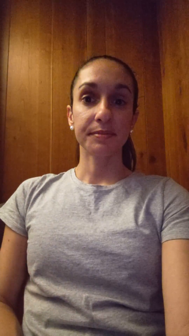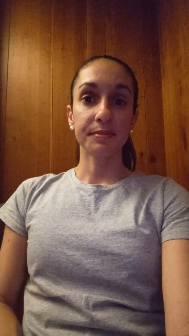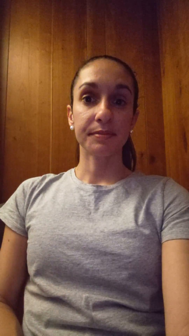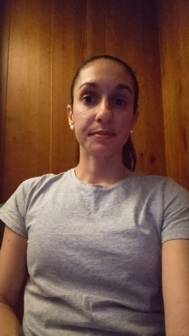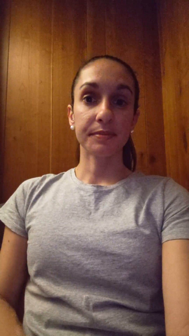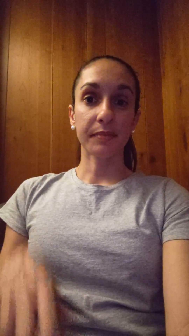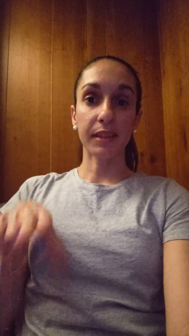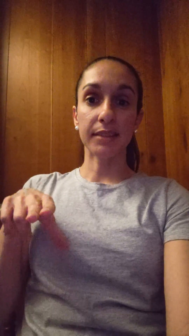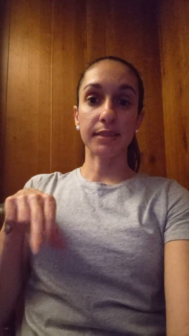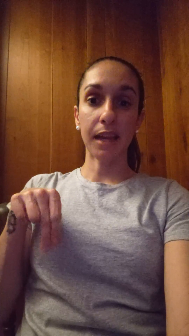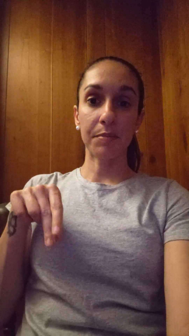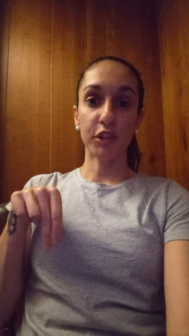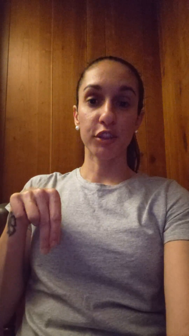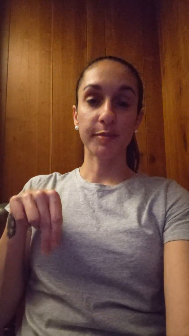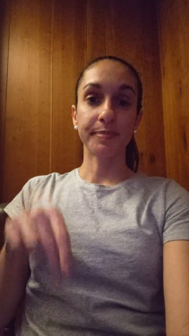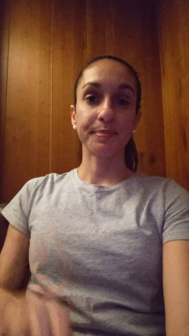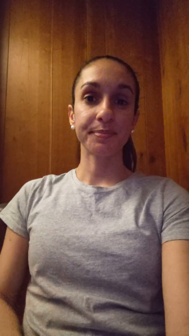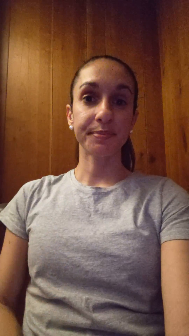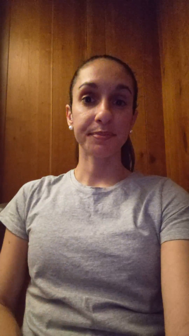diaper